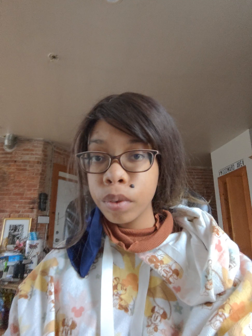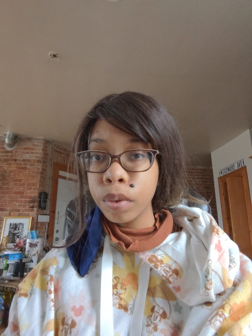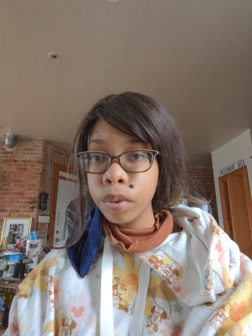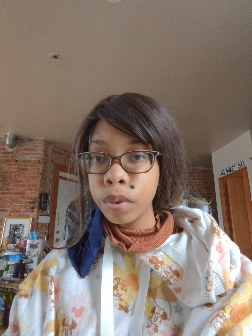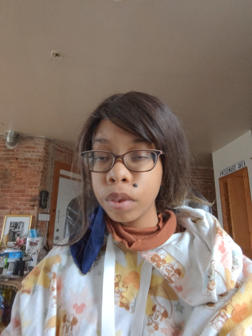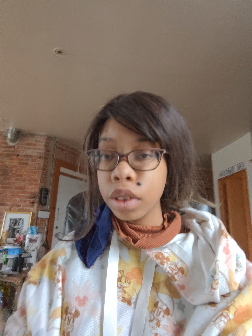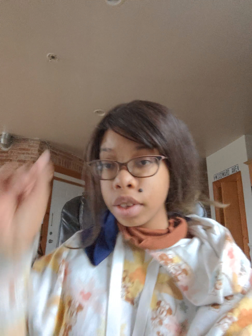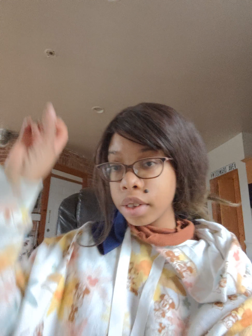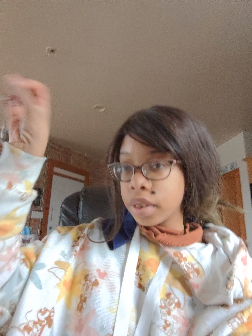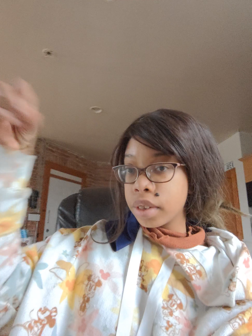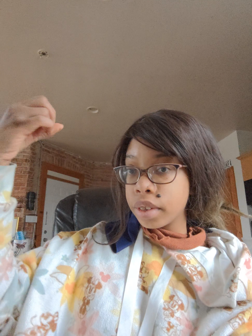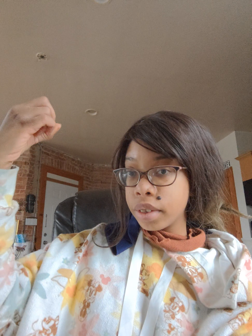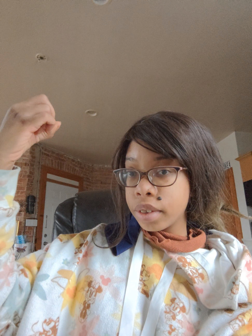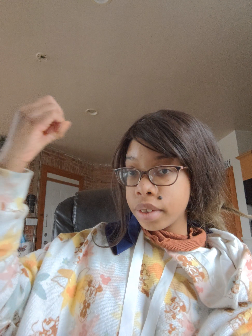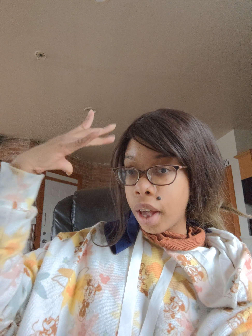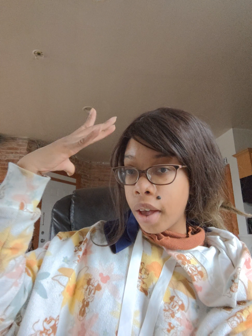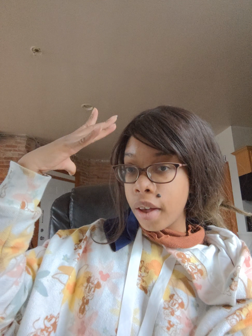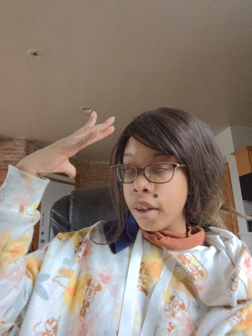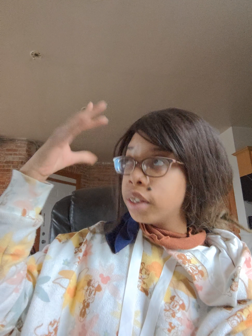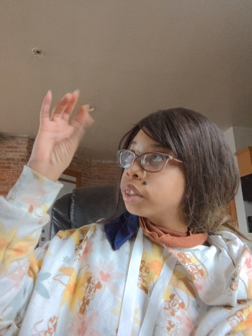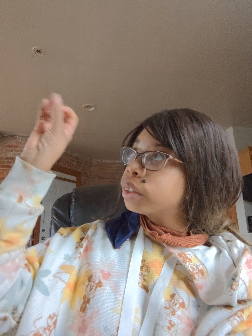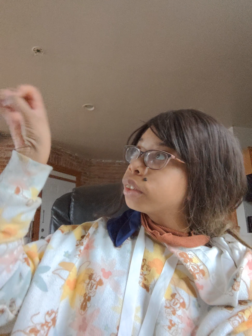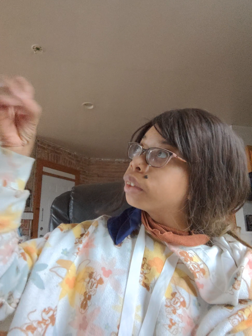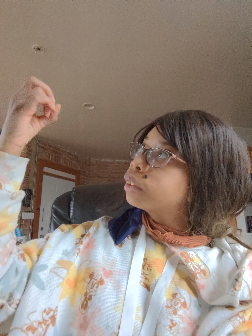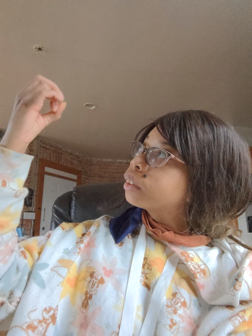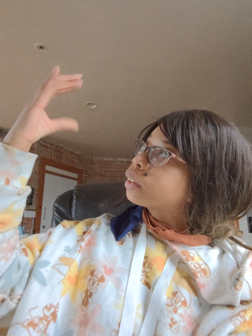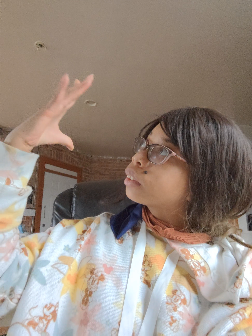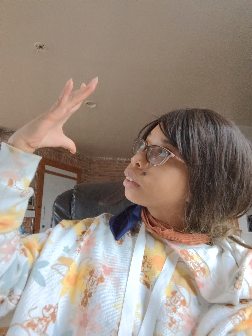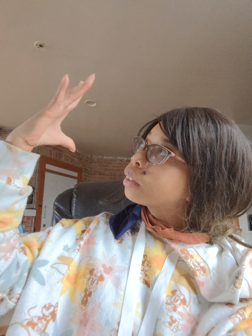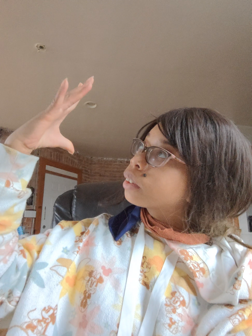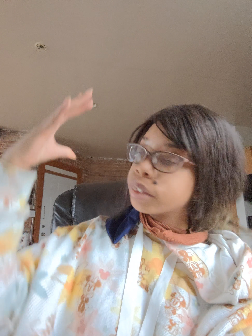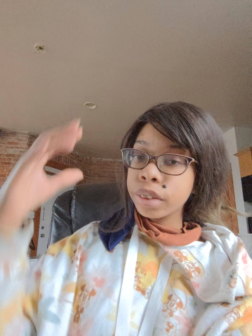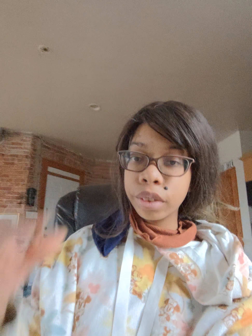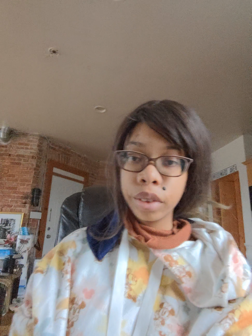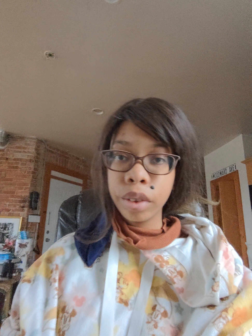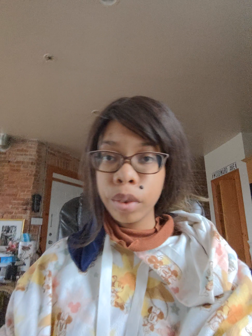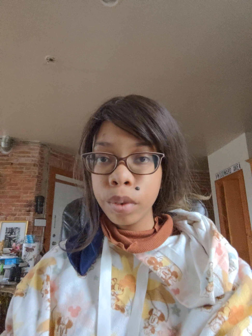sun